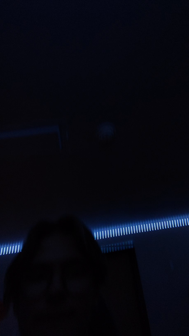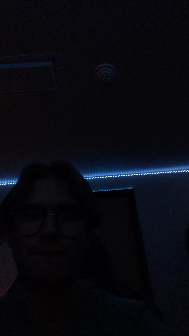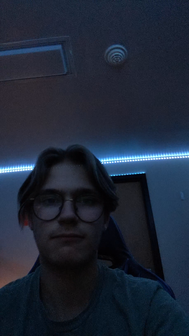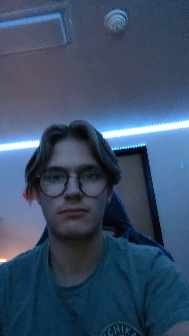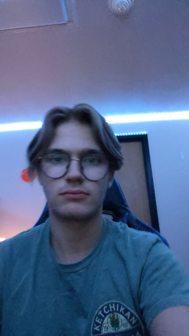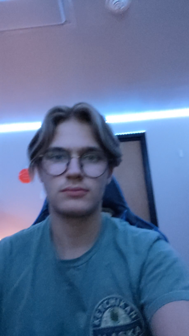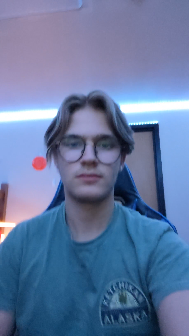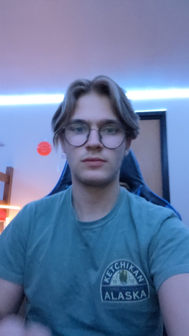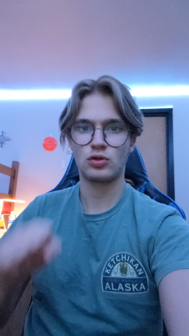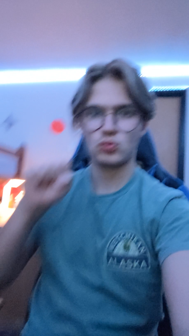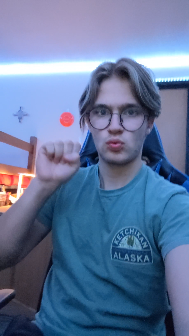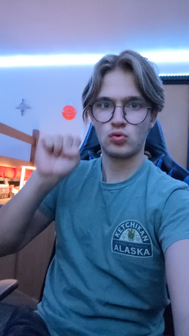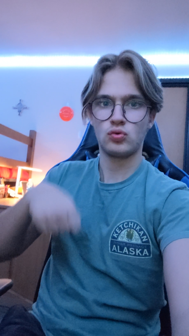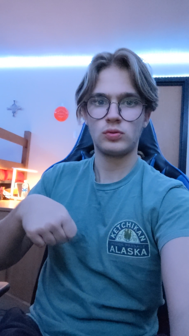could